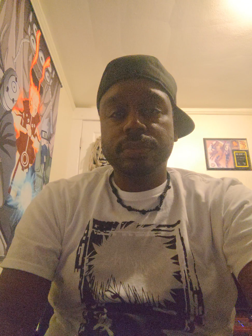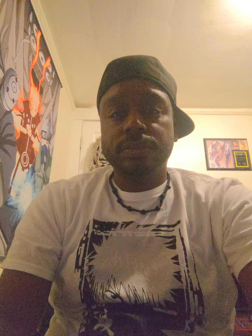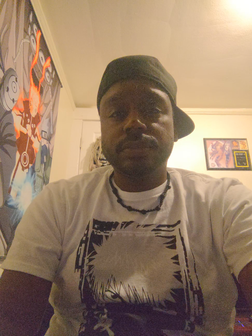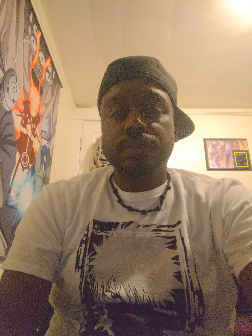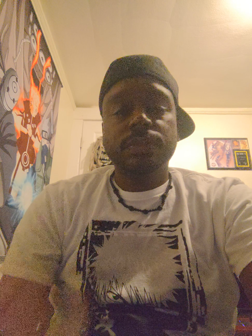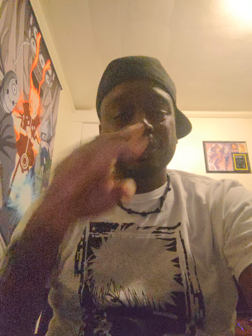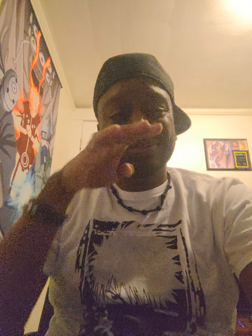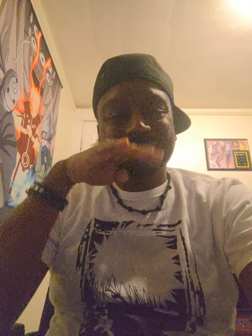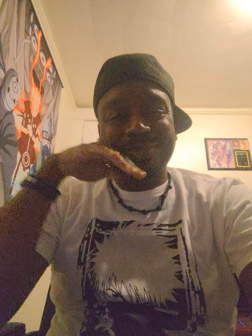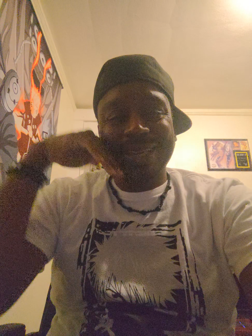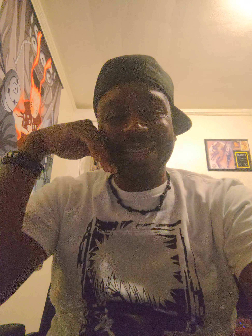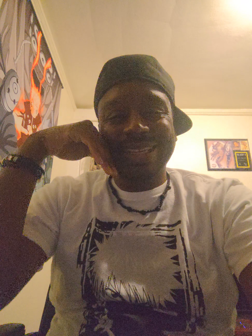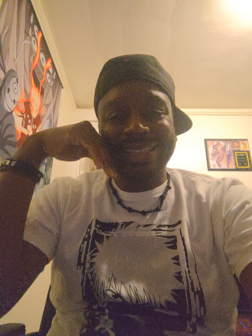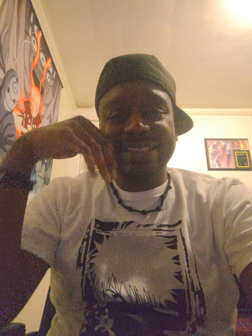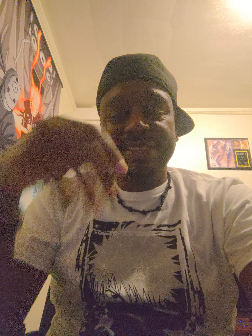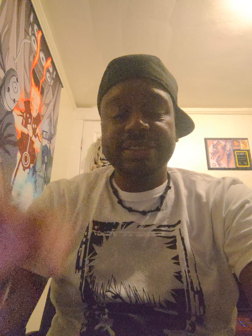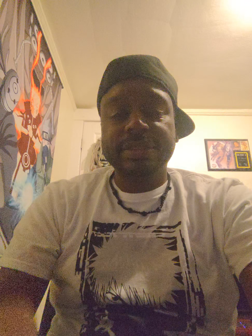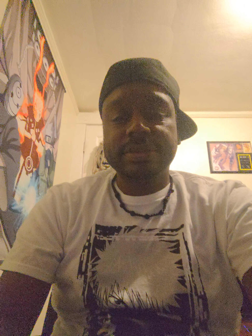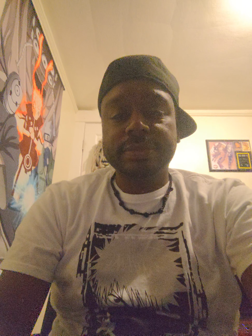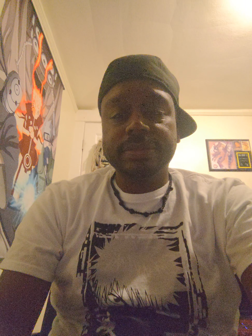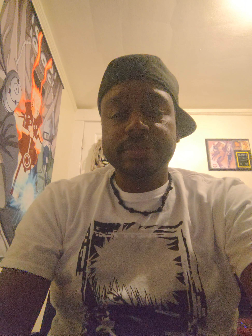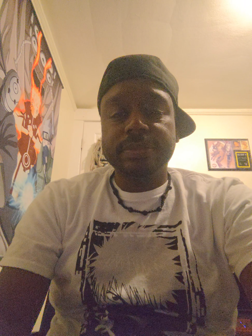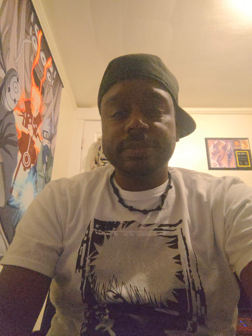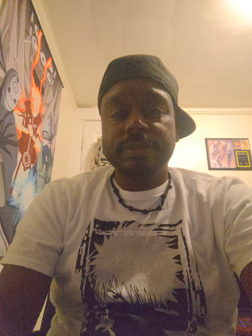smile